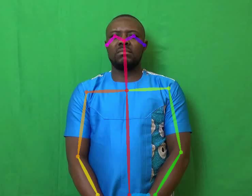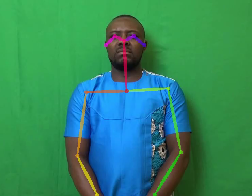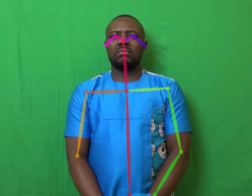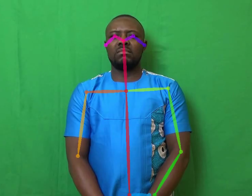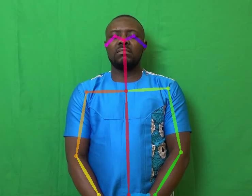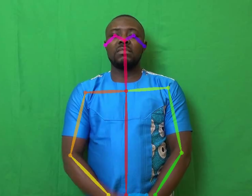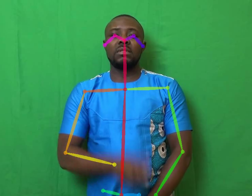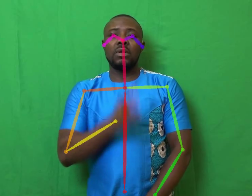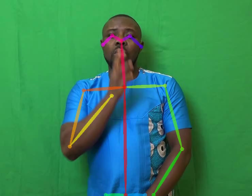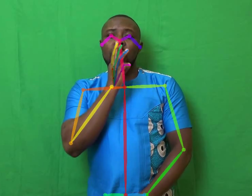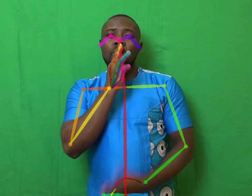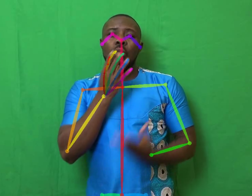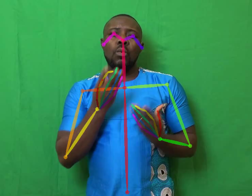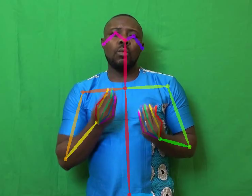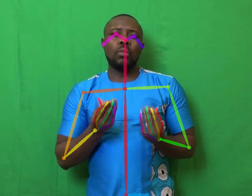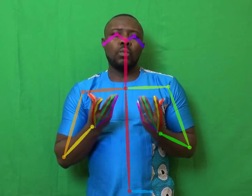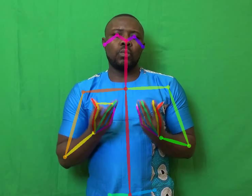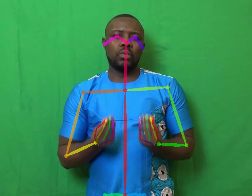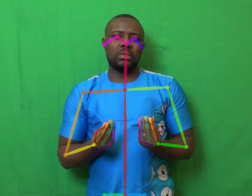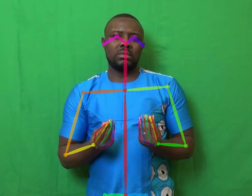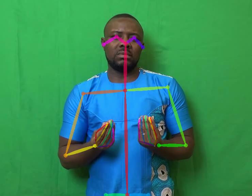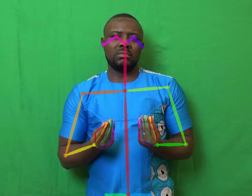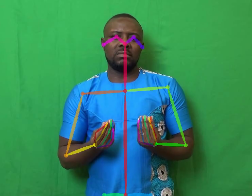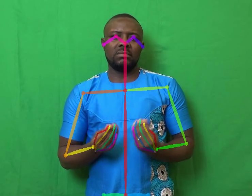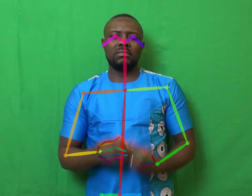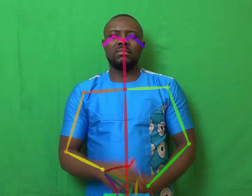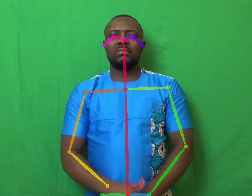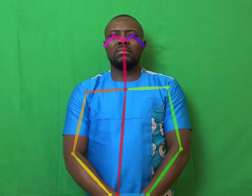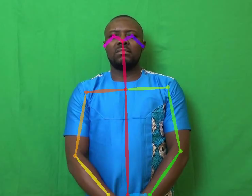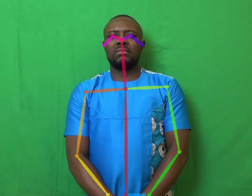wet